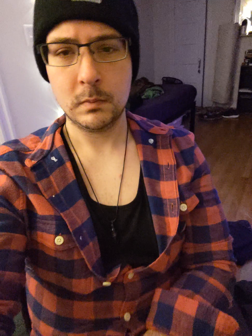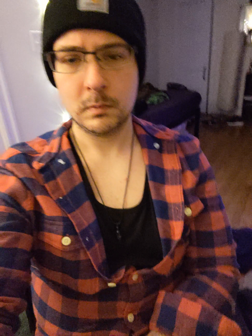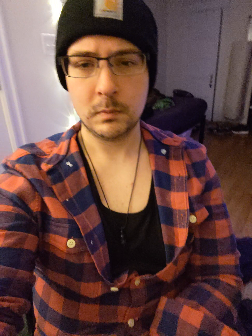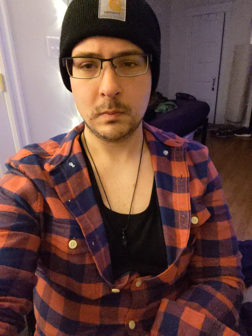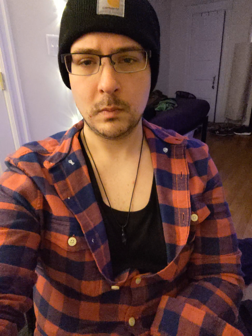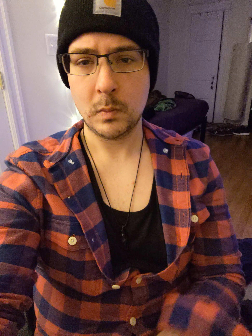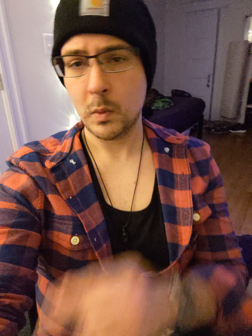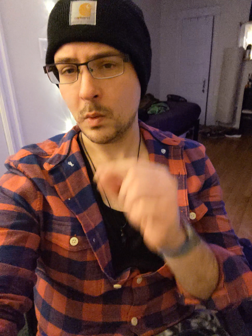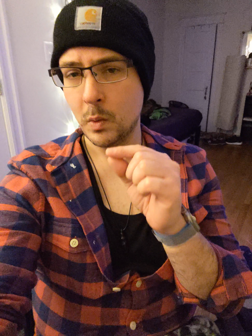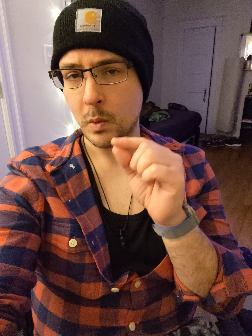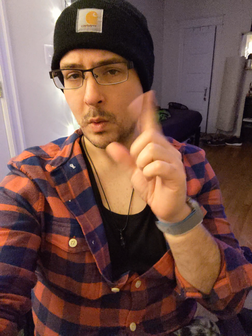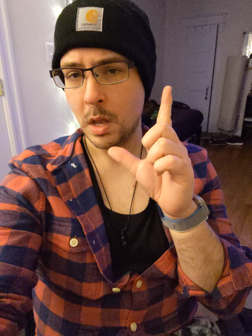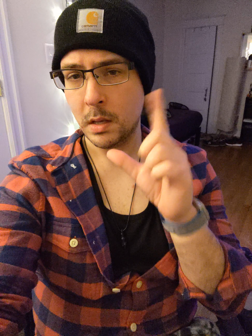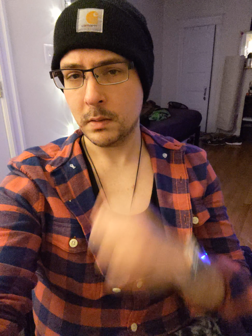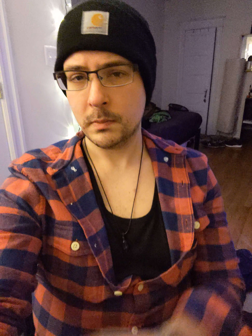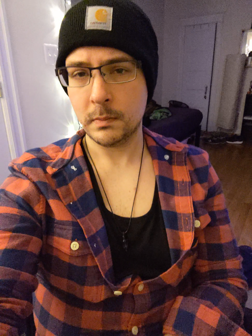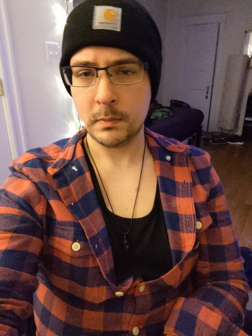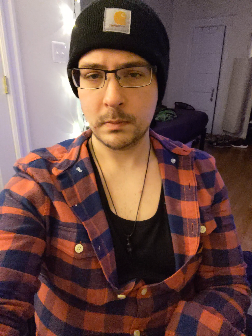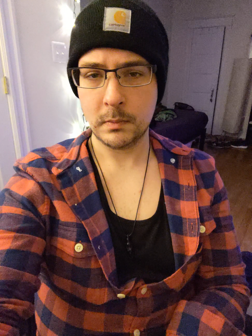wake